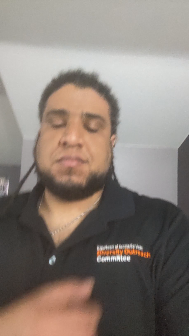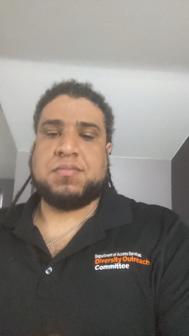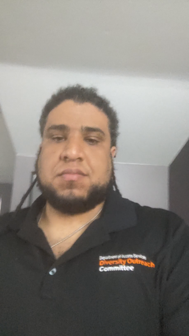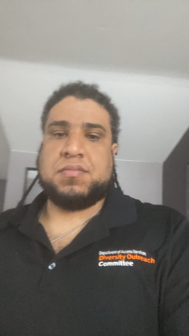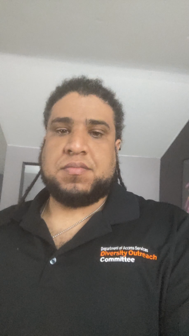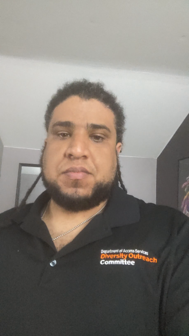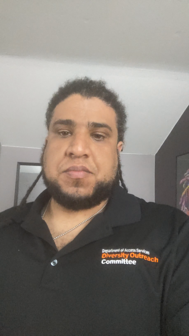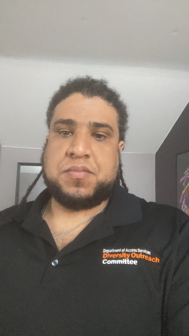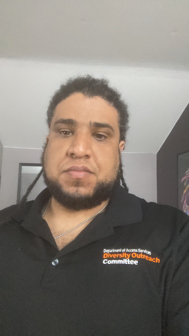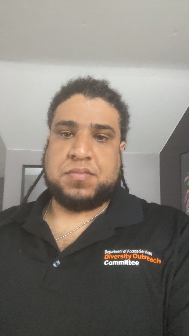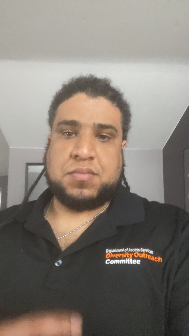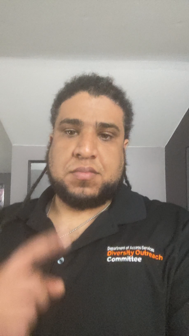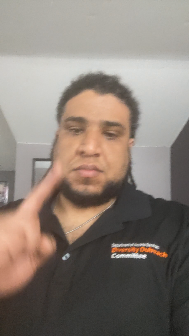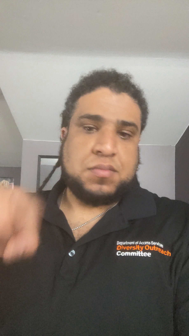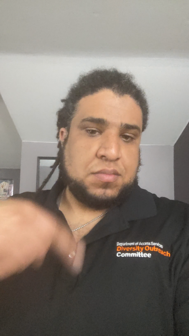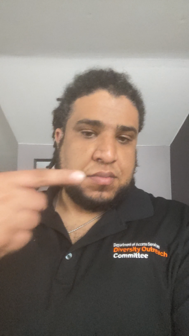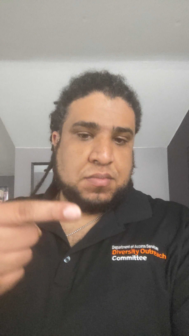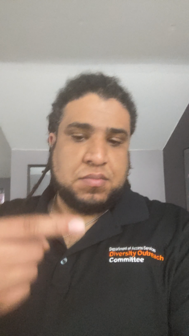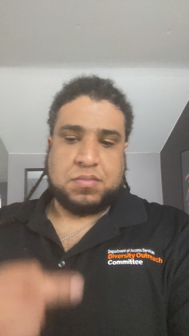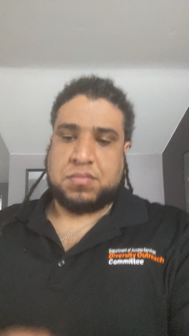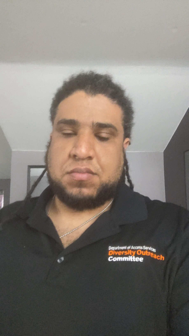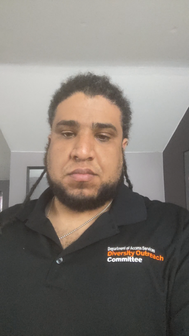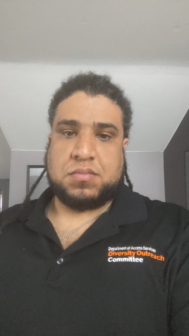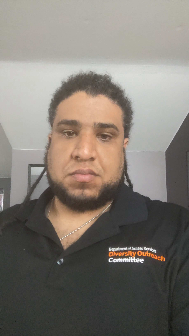about